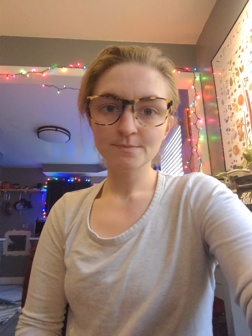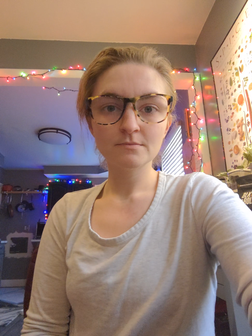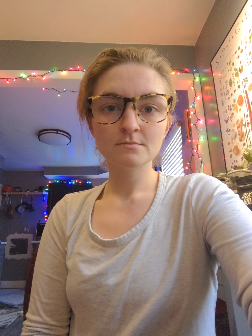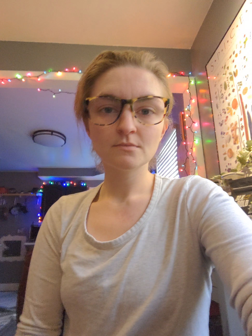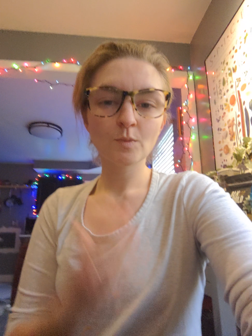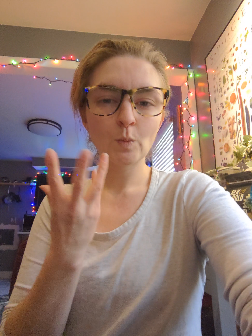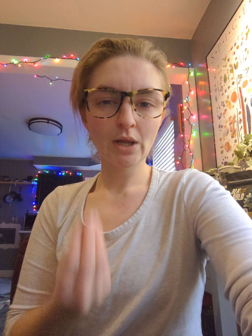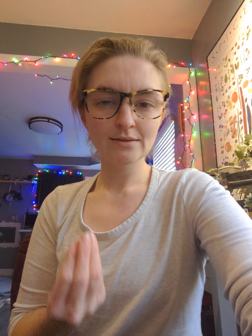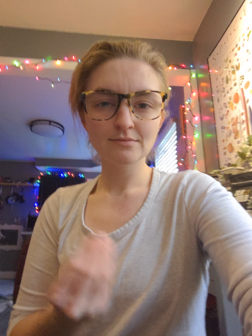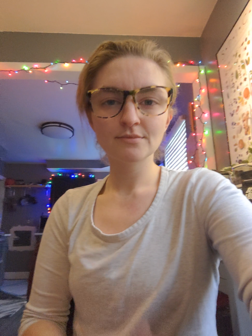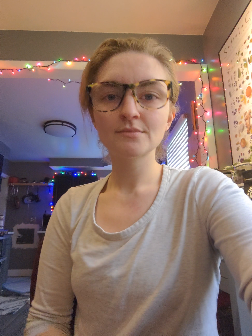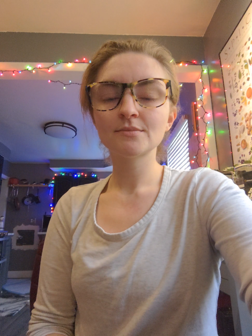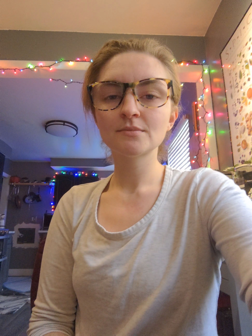wet